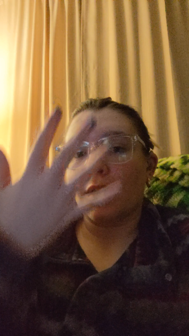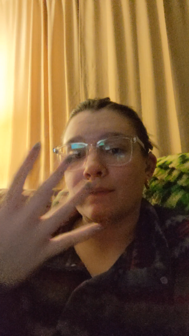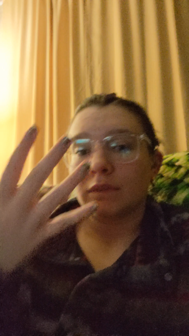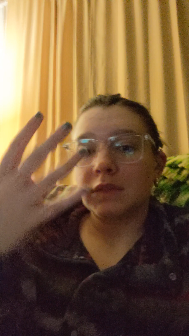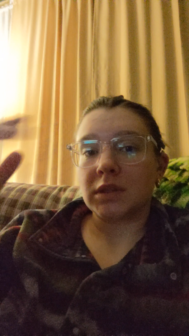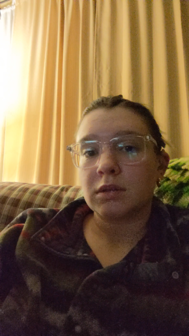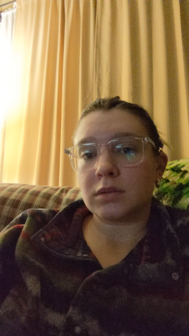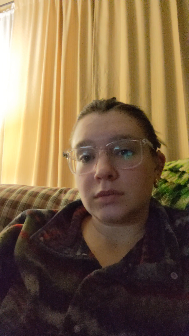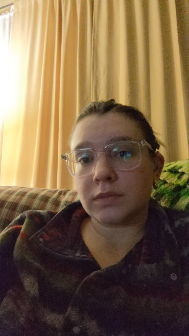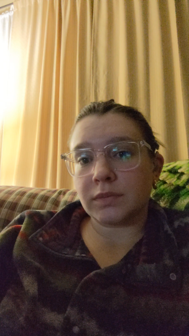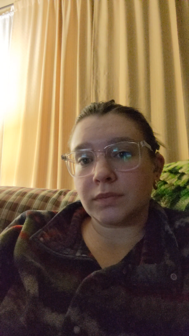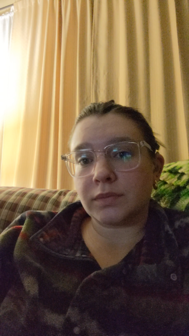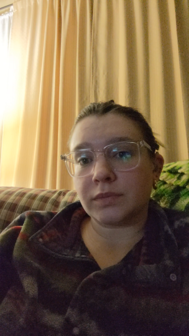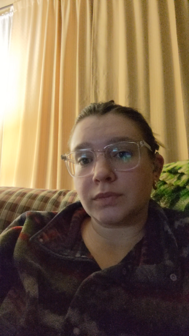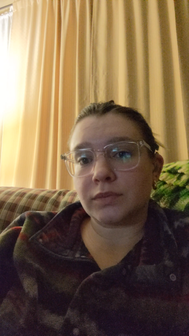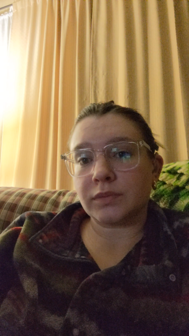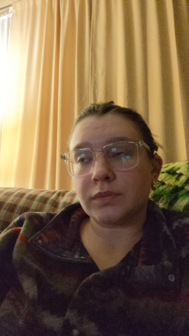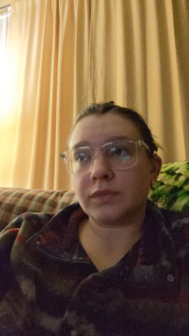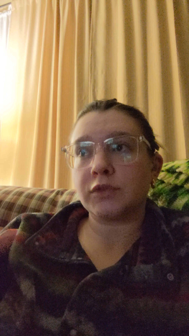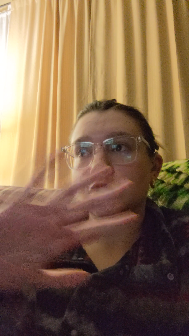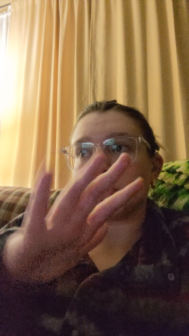cheese